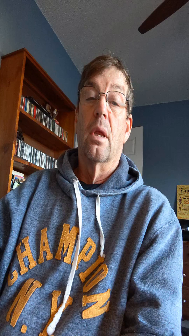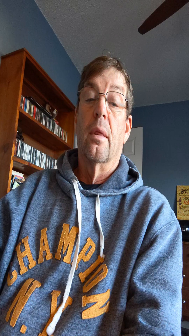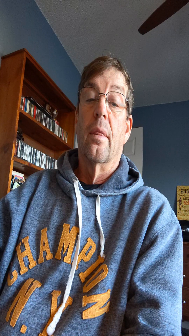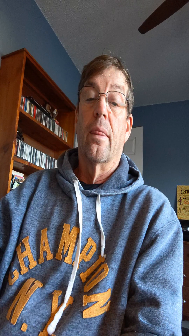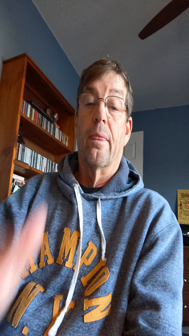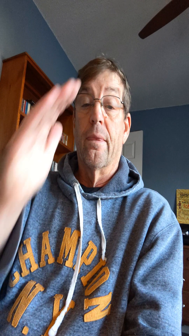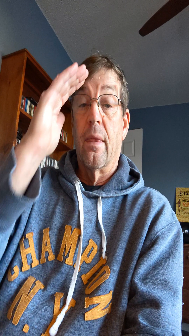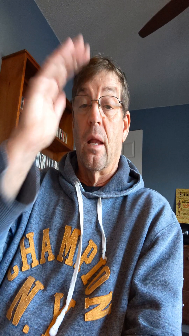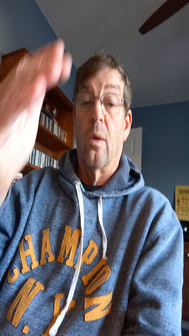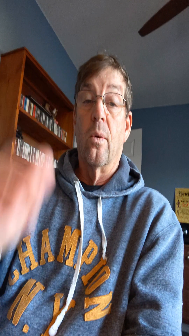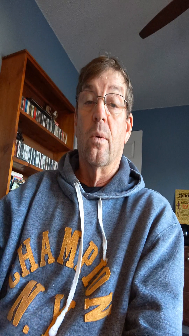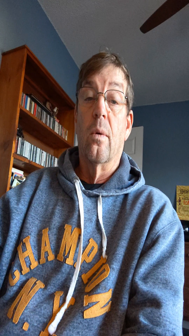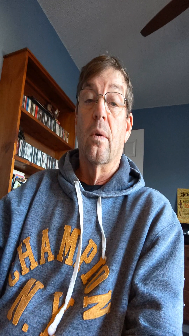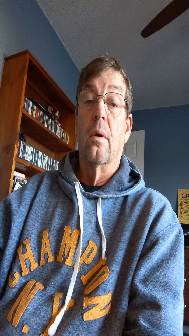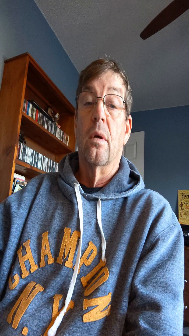hello